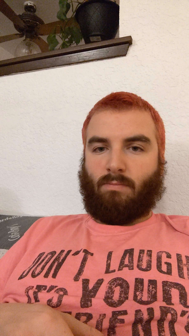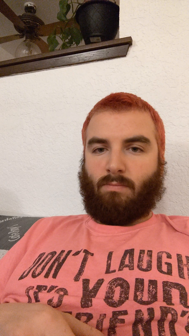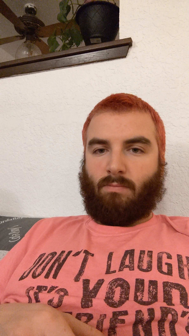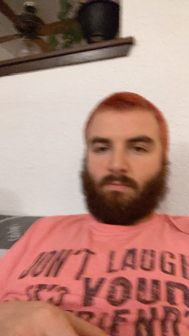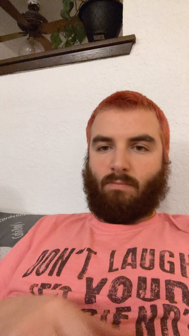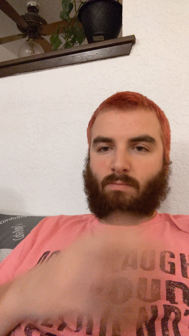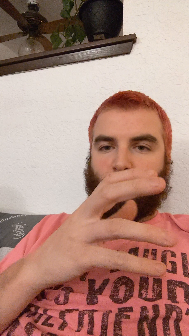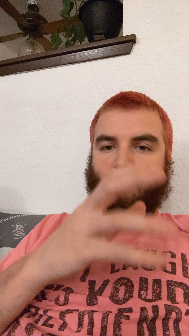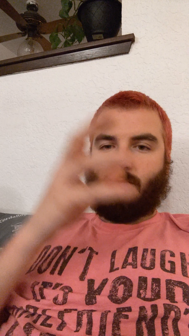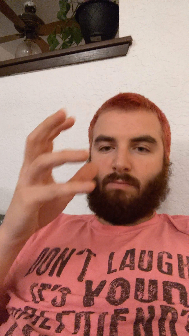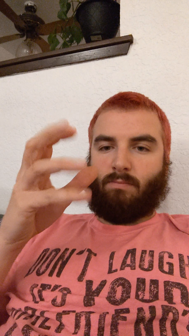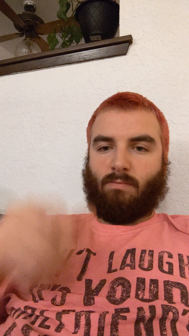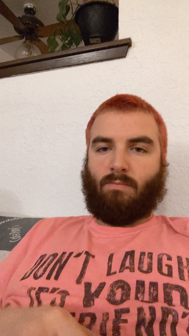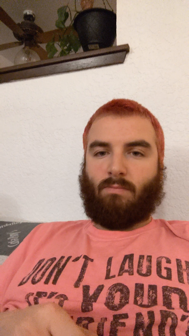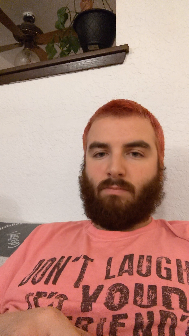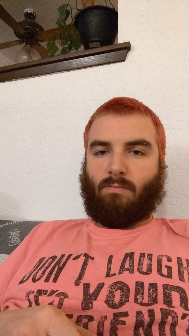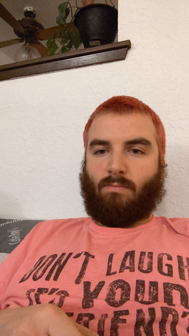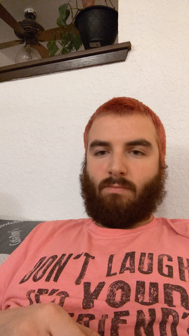much